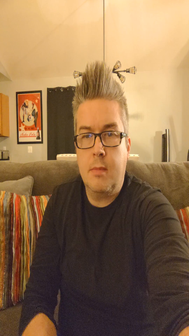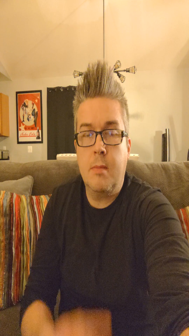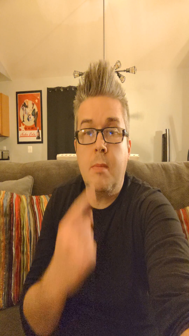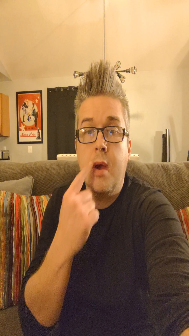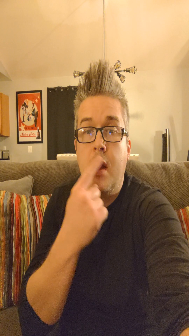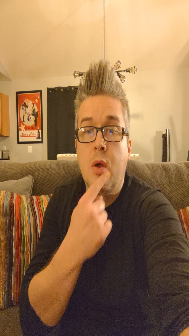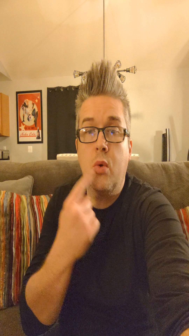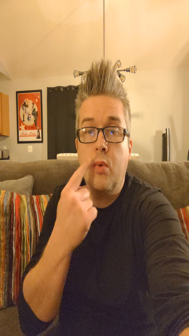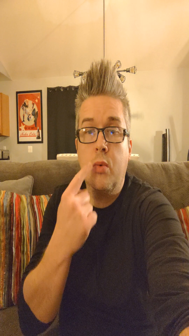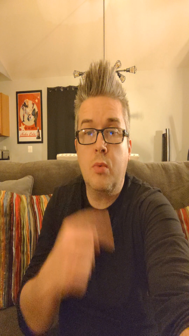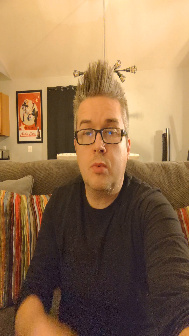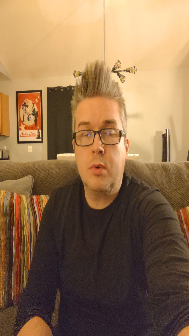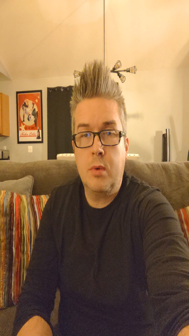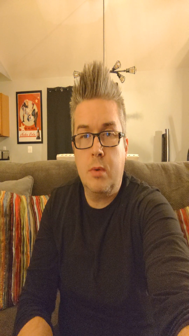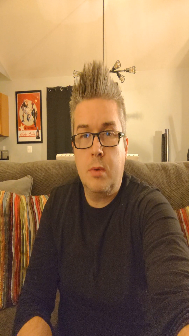mouth